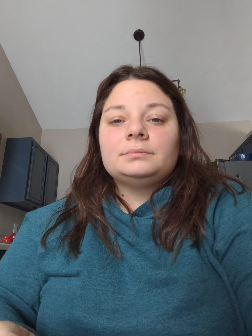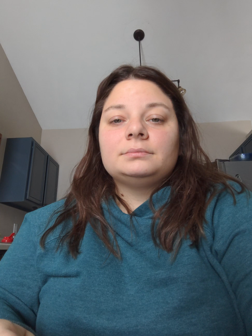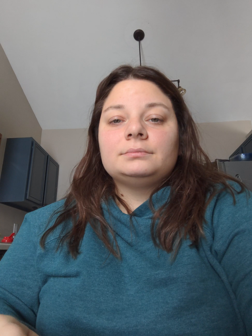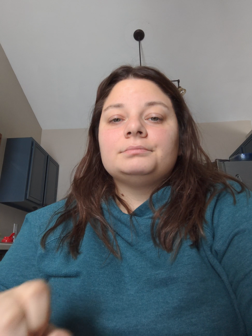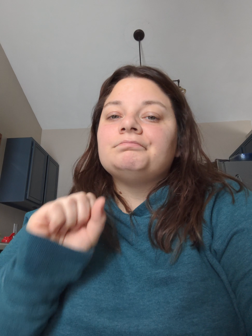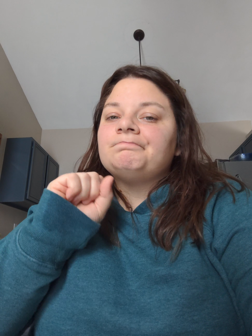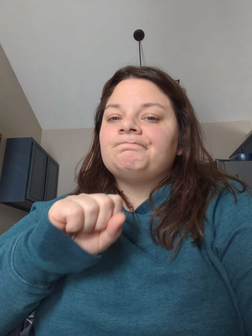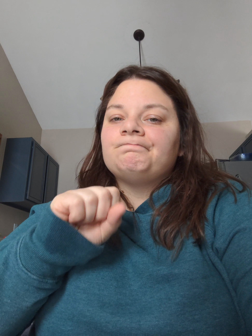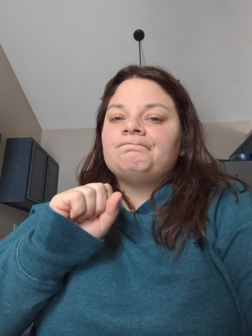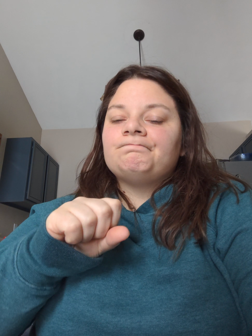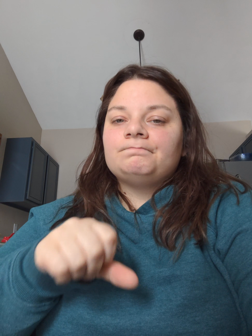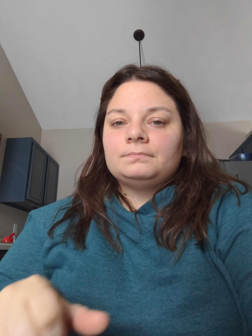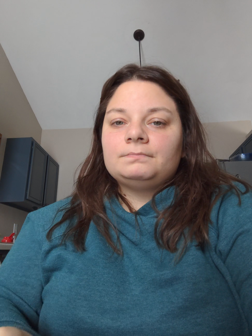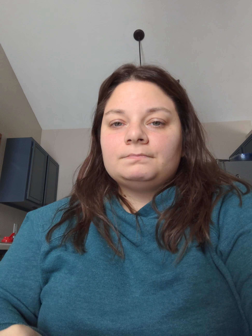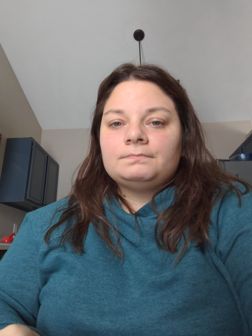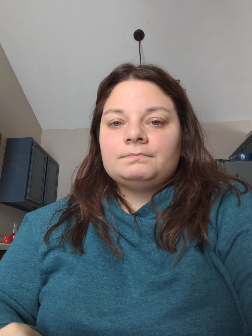yes